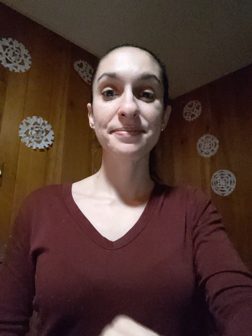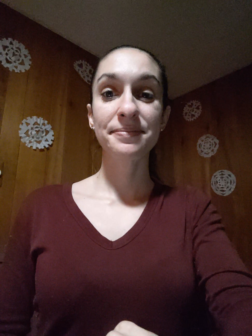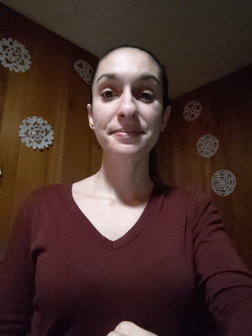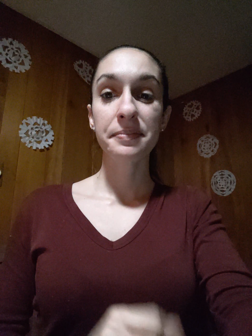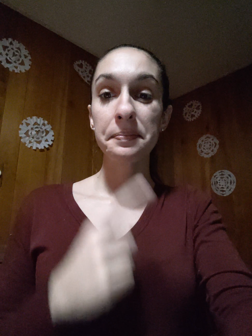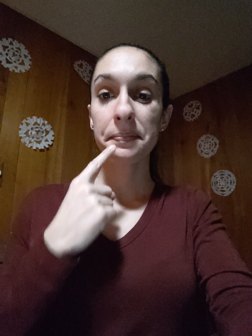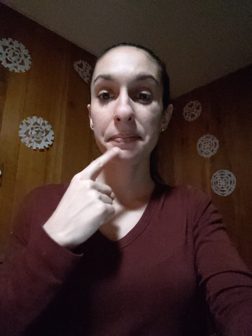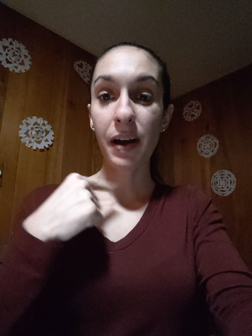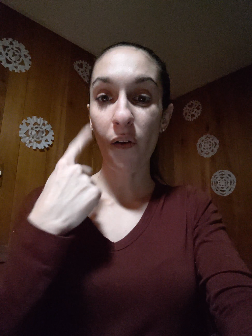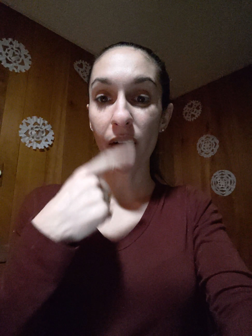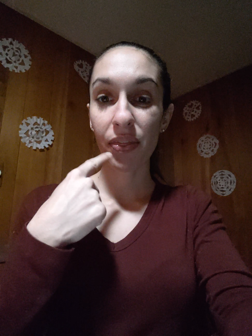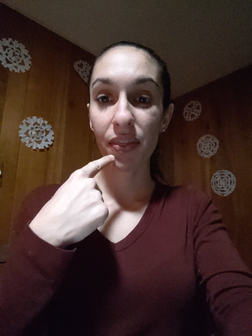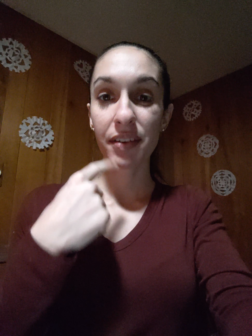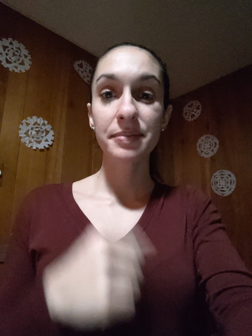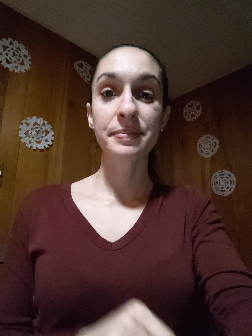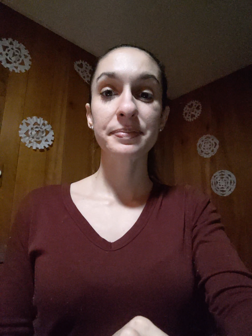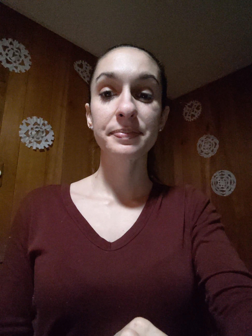mouth